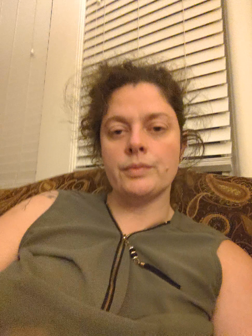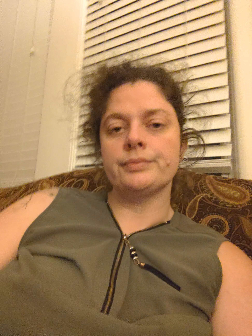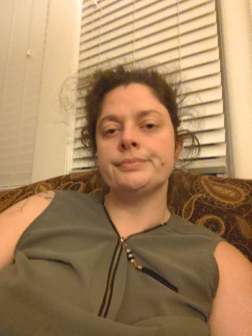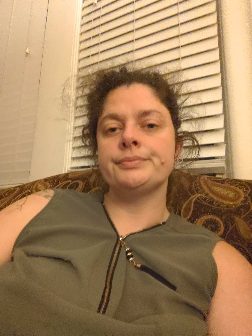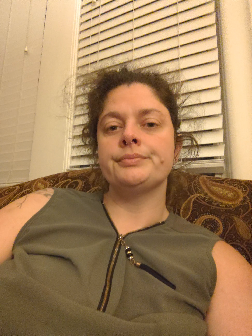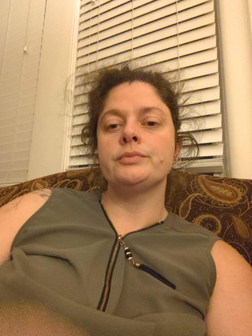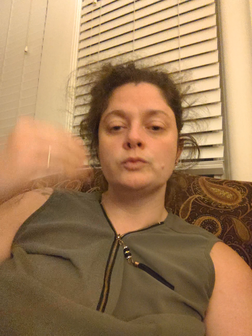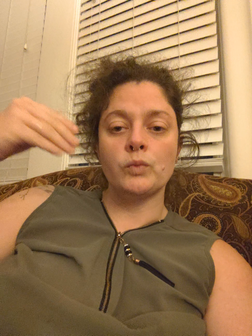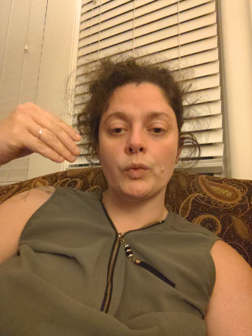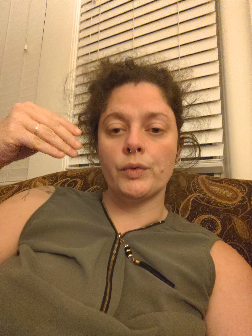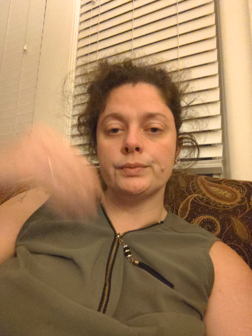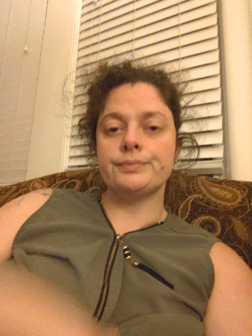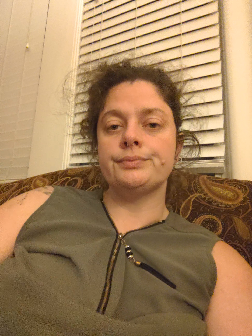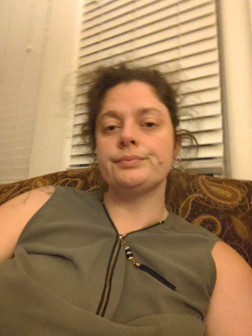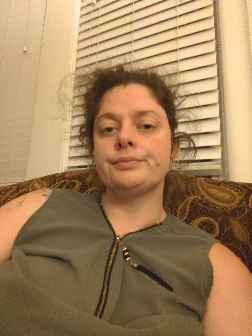store